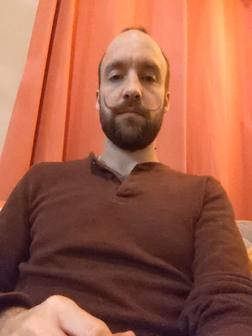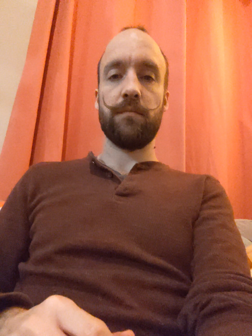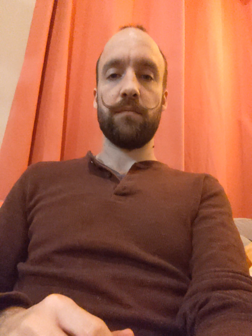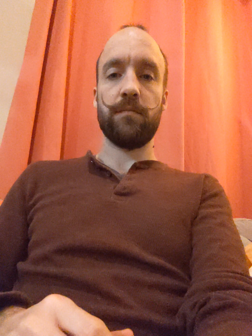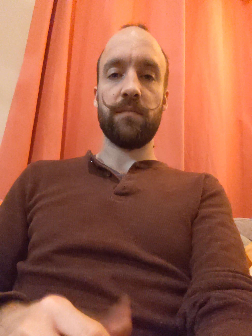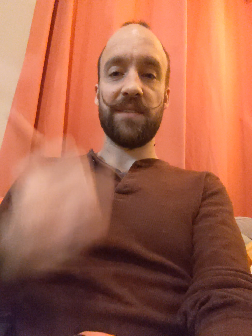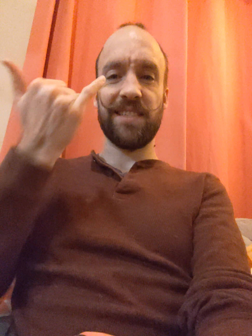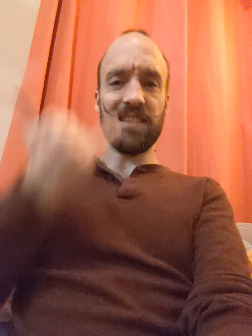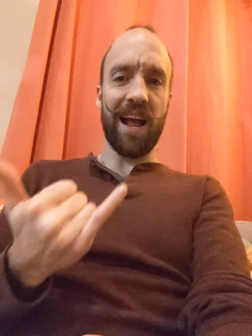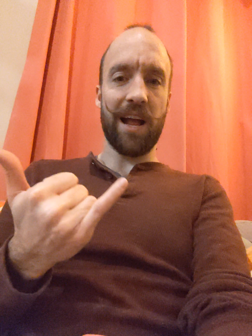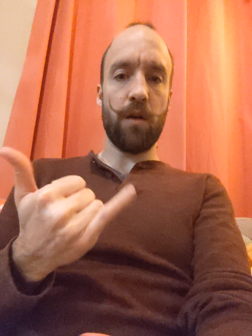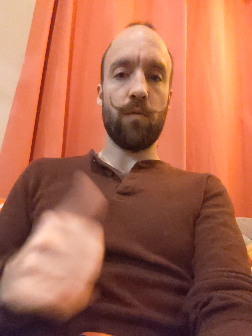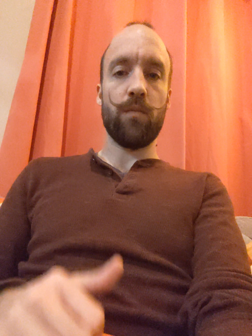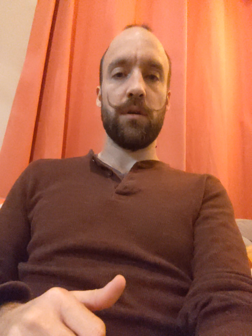now